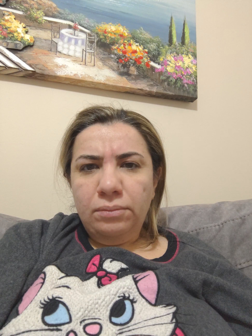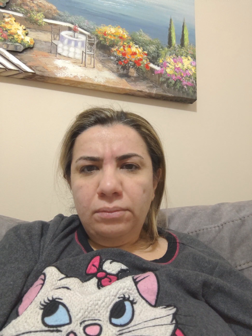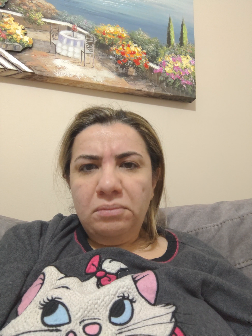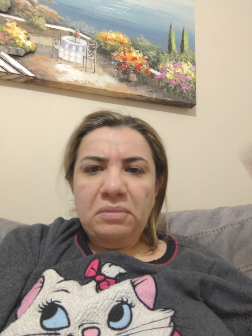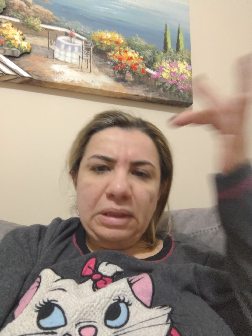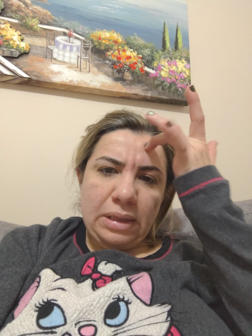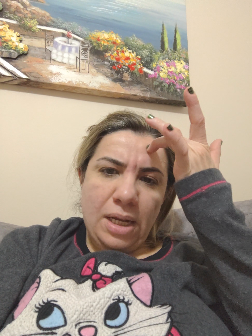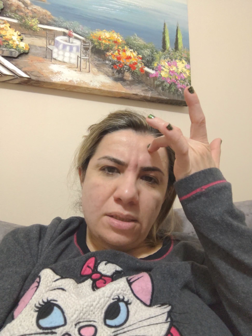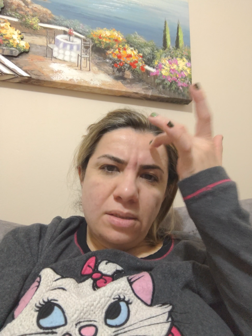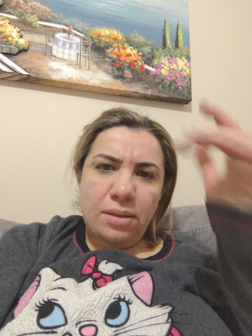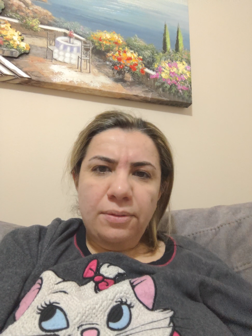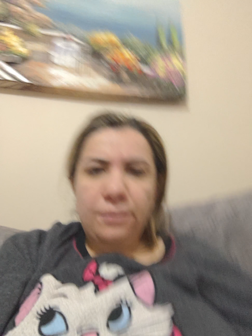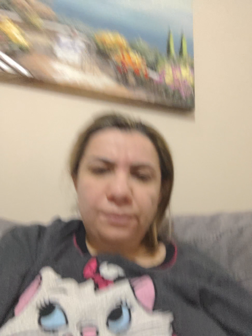sick